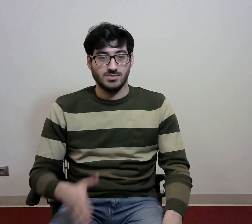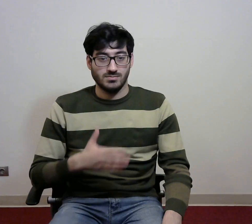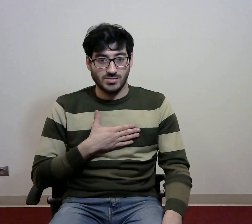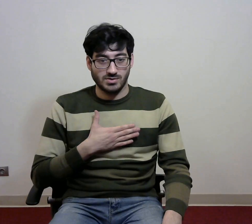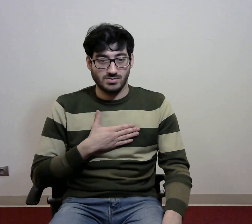mən